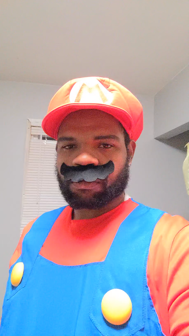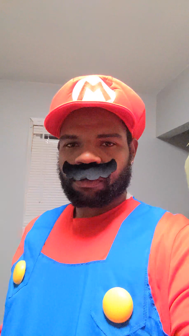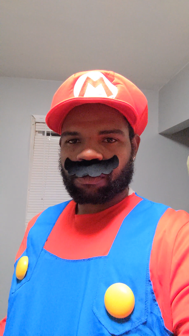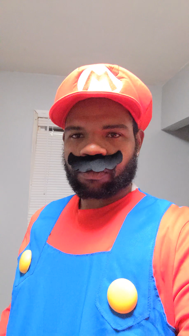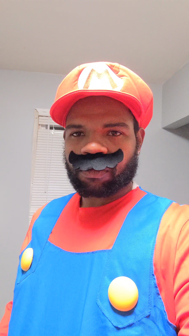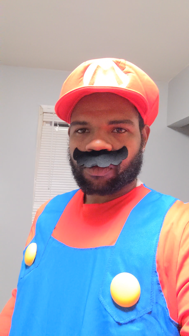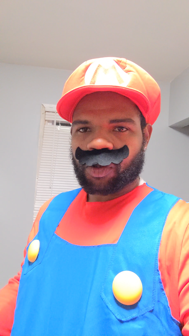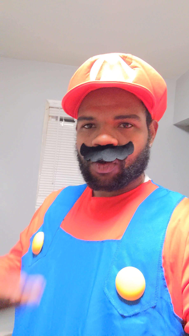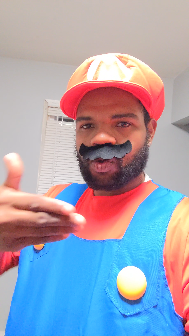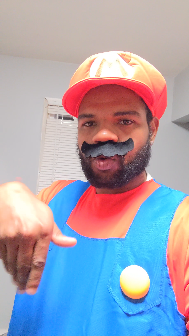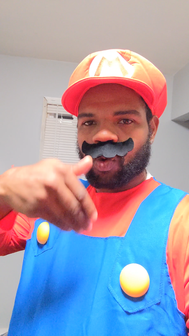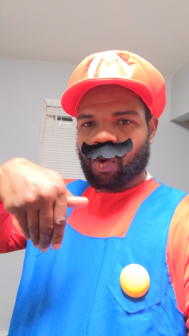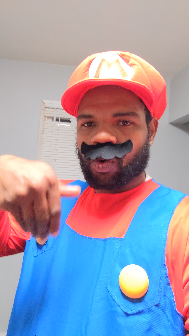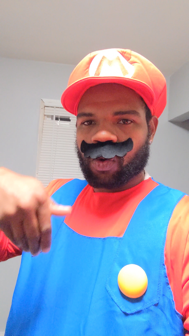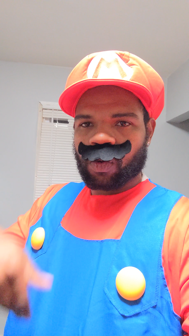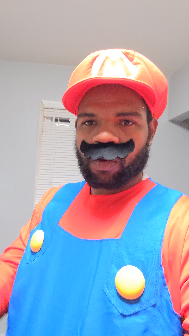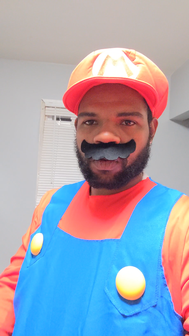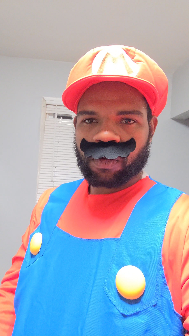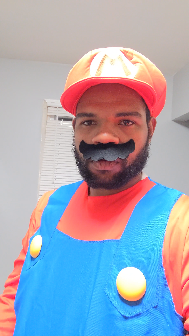shorts